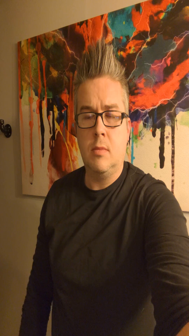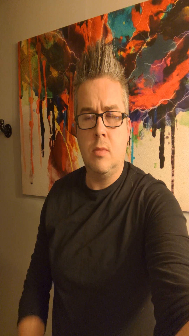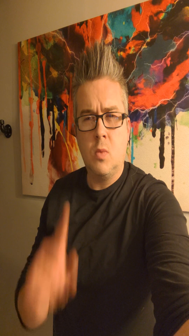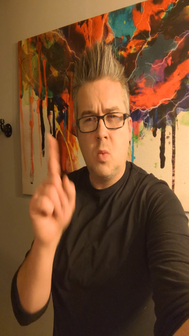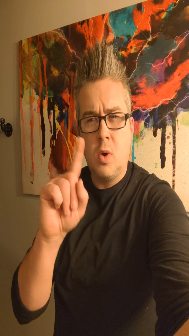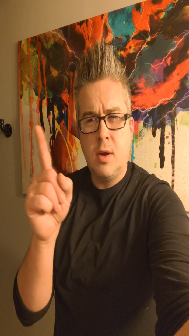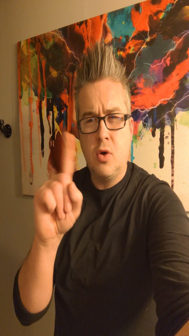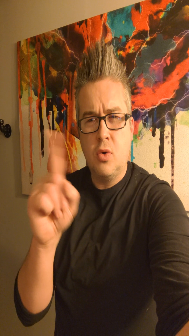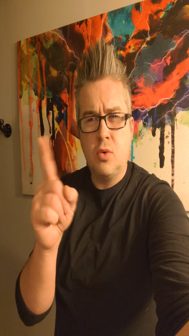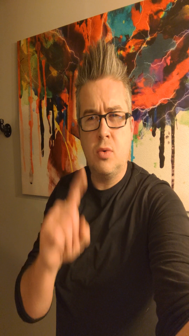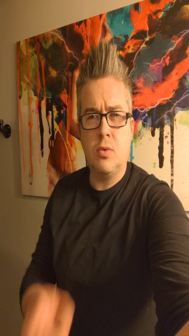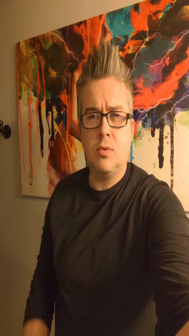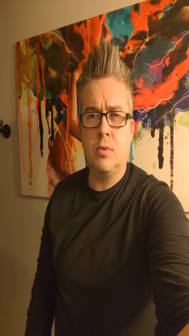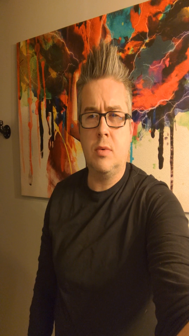where